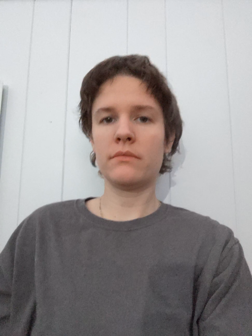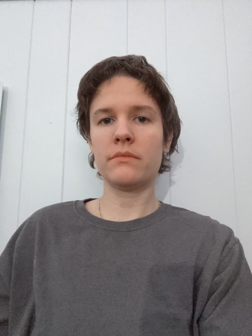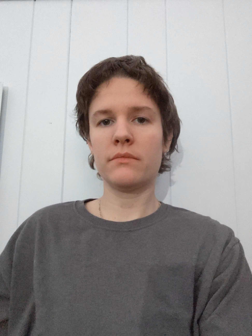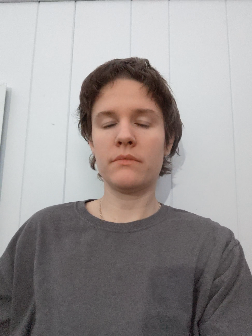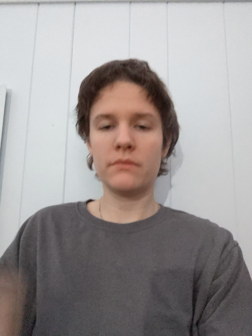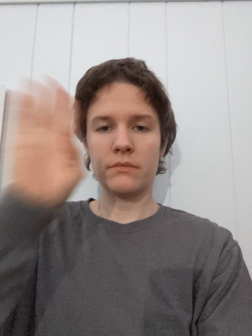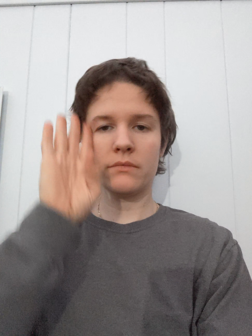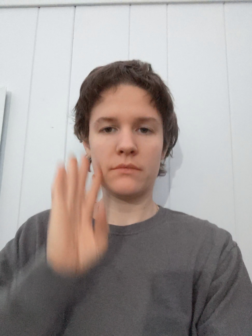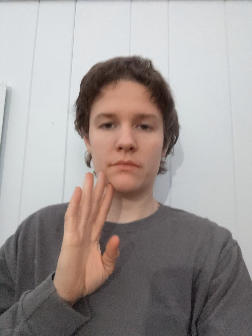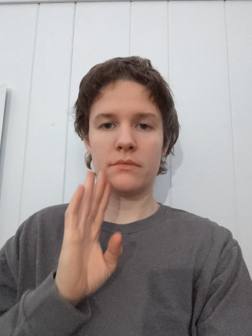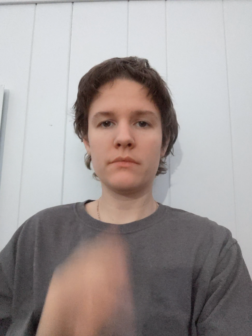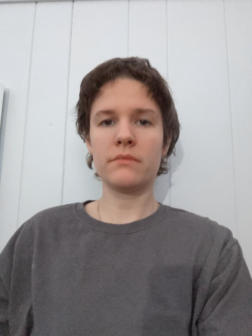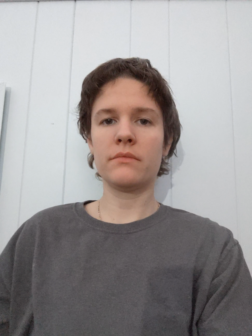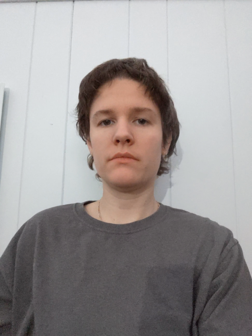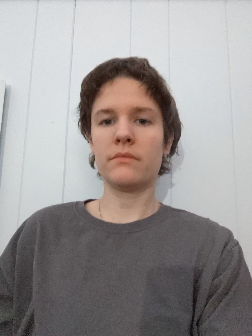brown